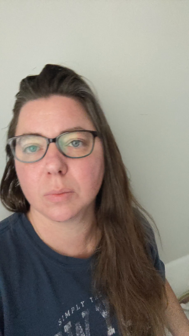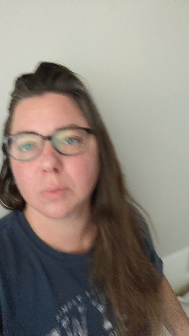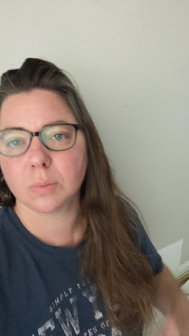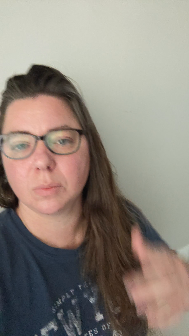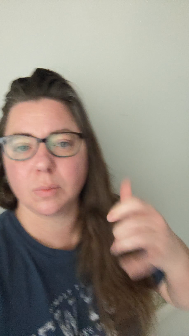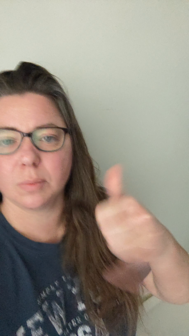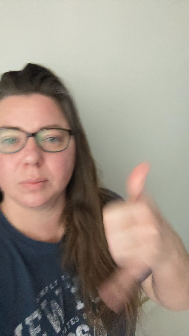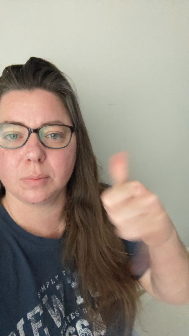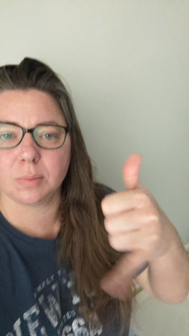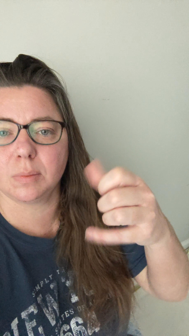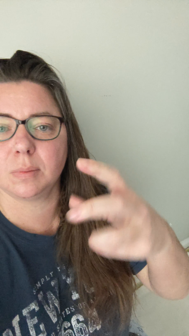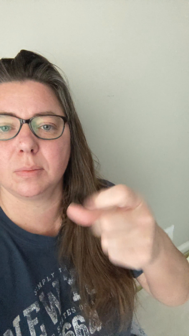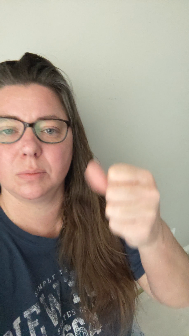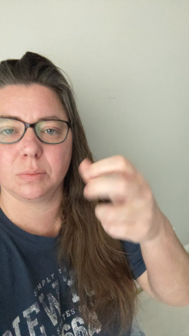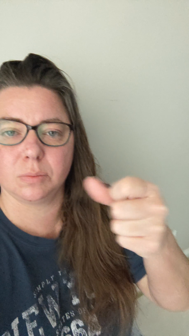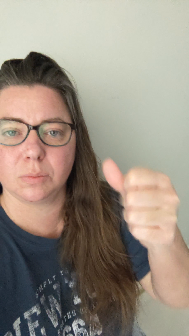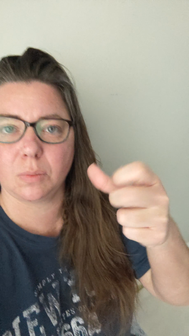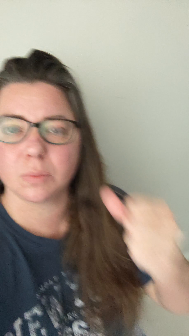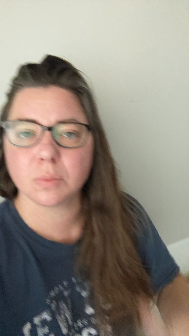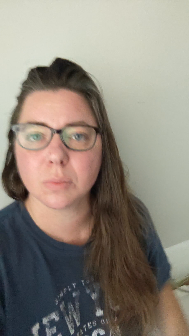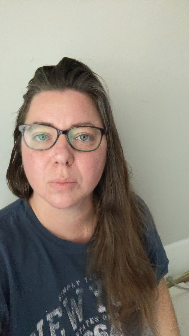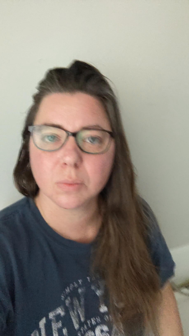play dough